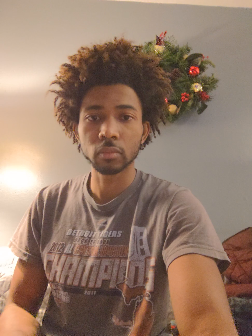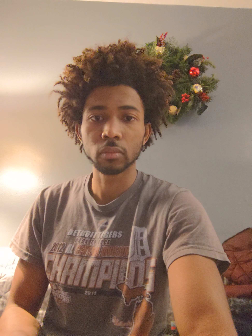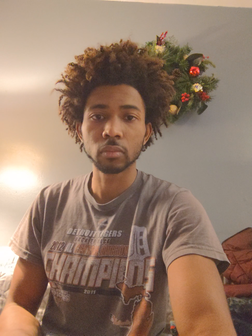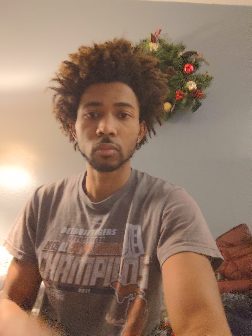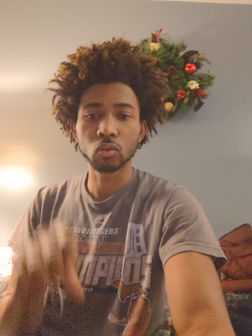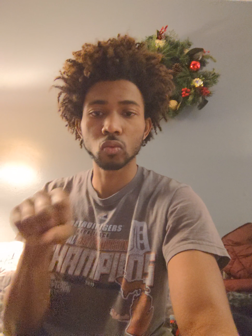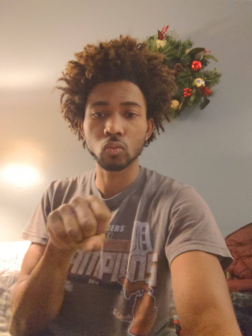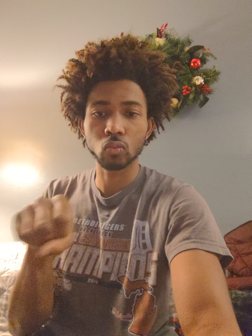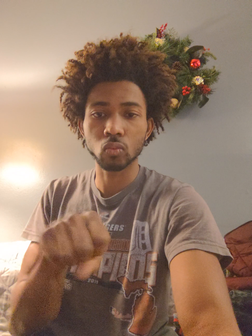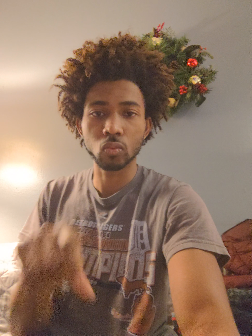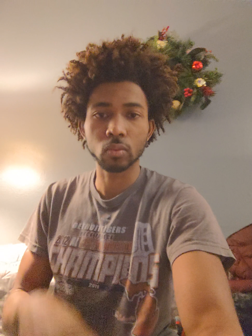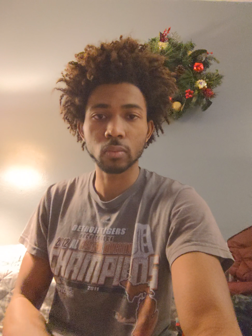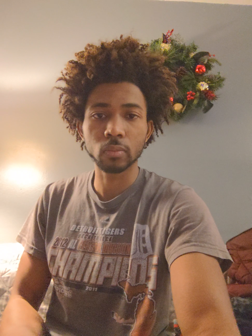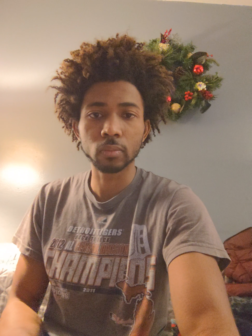shoe